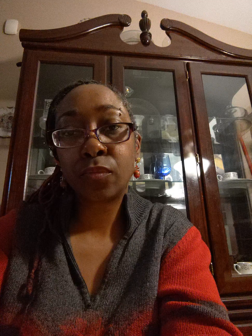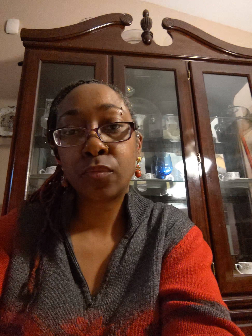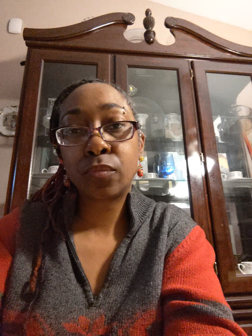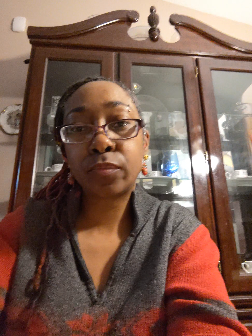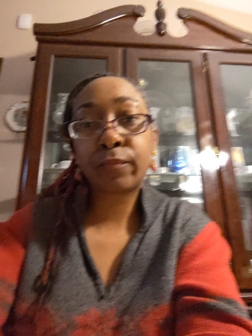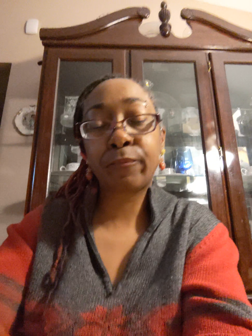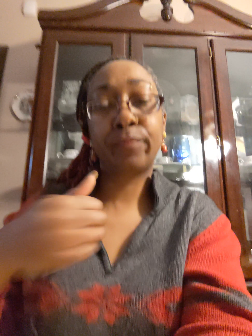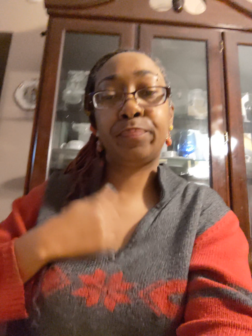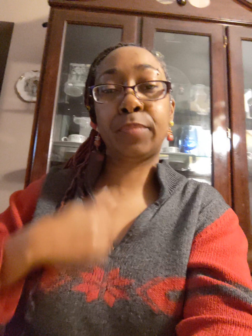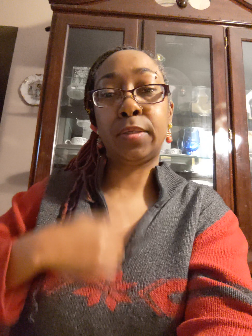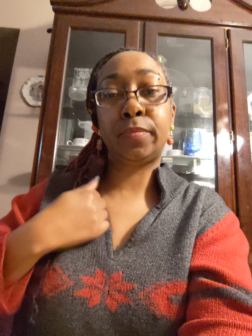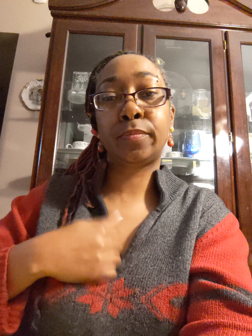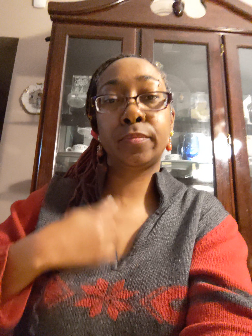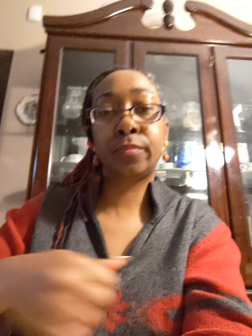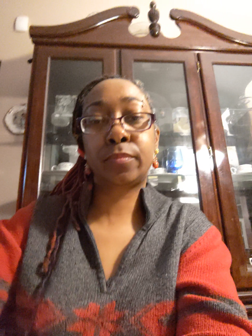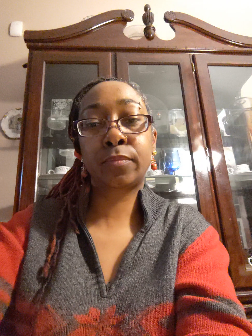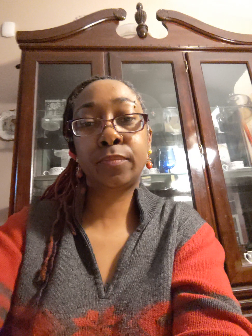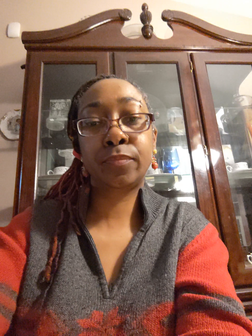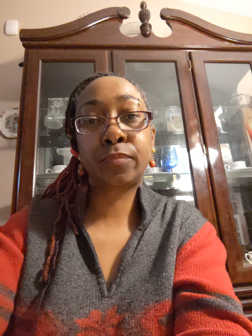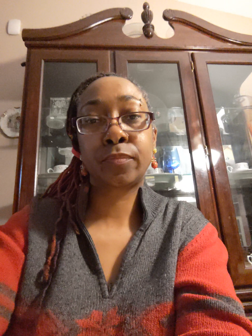bath